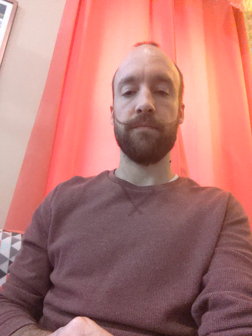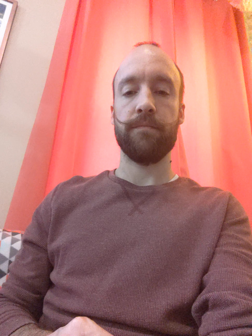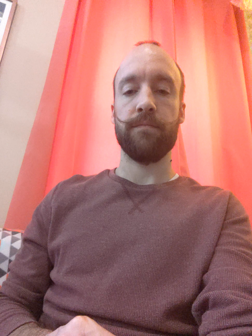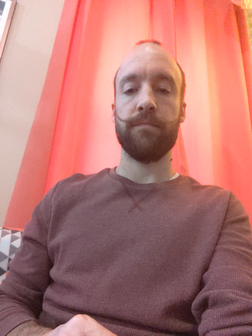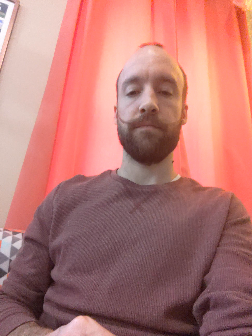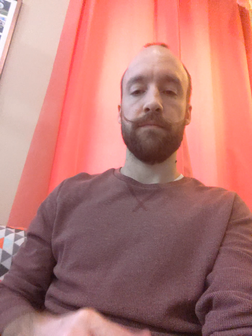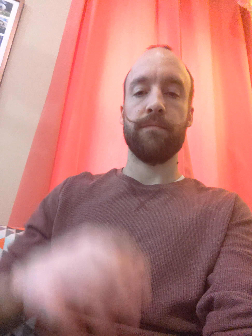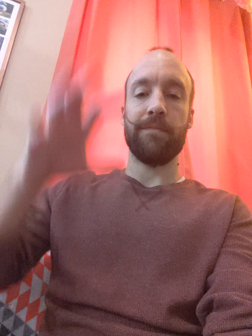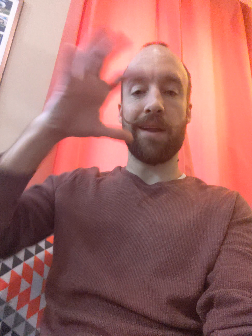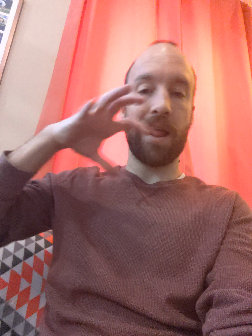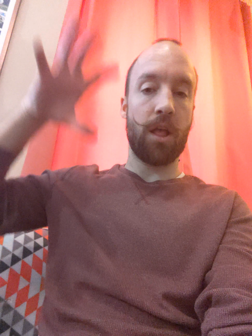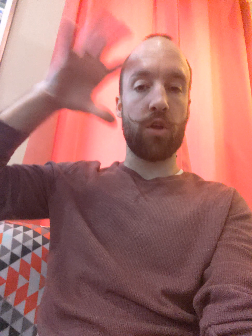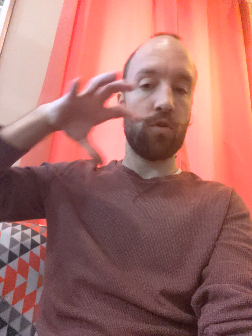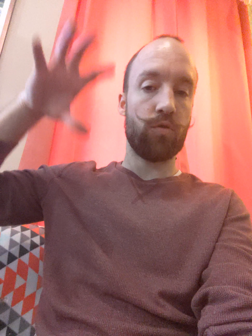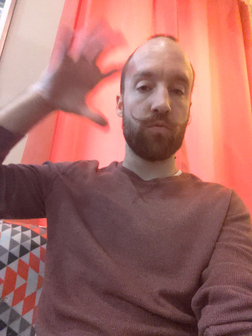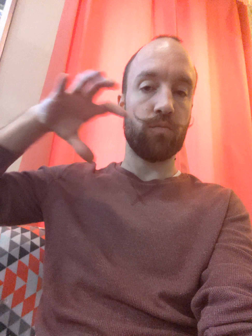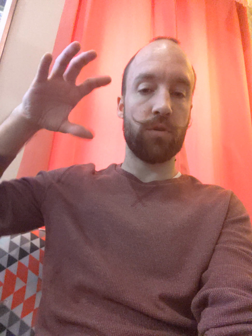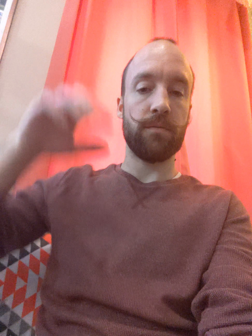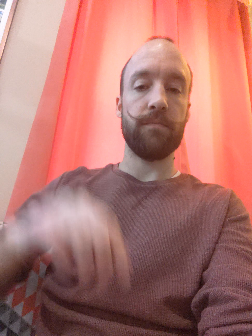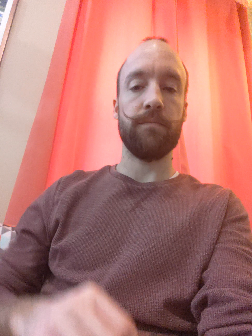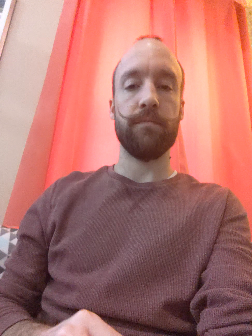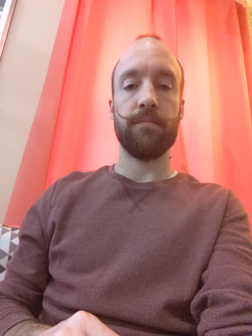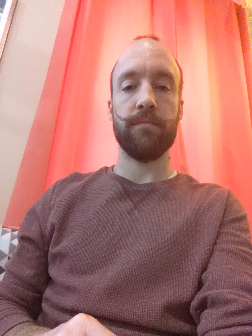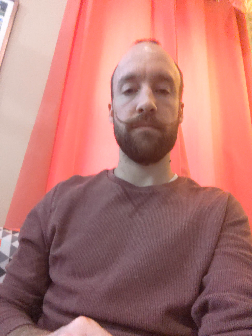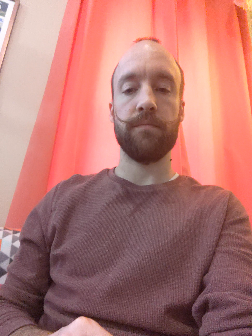cloud